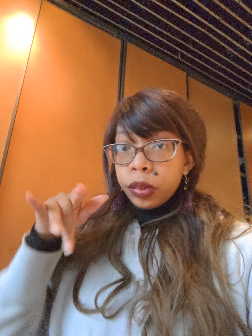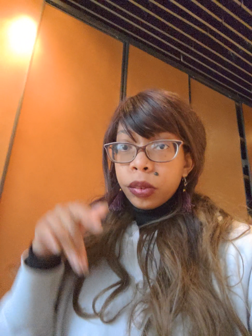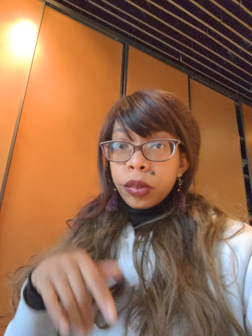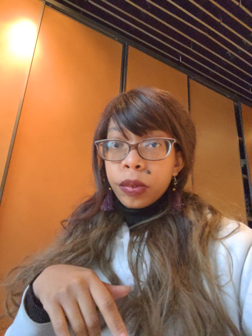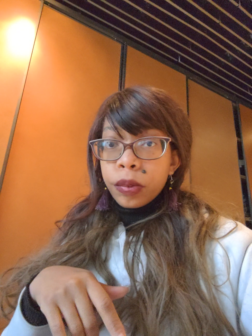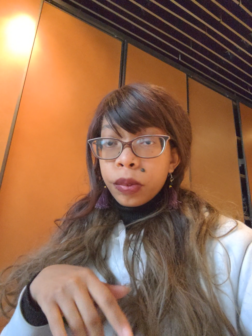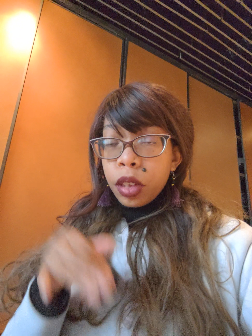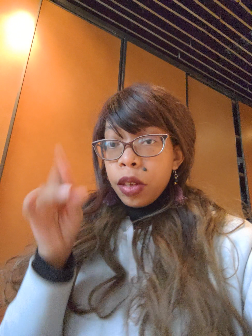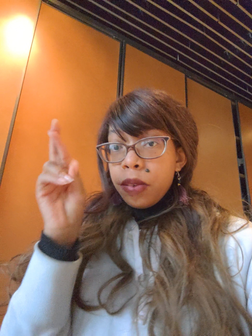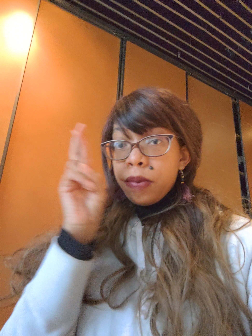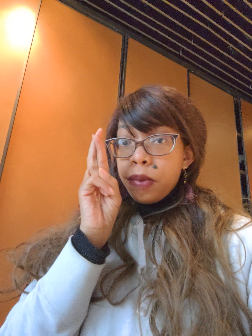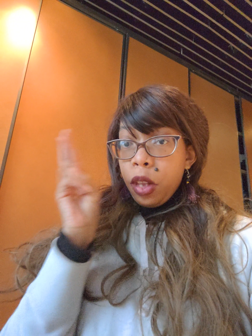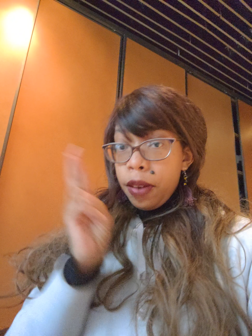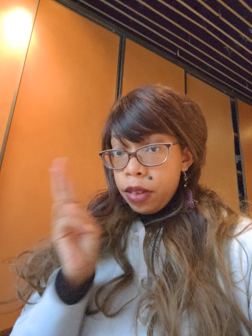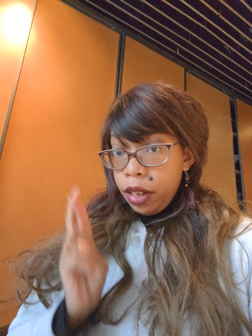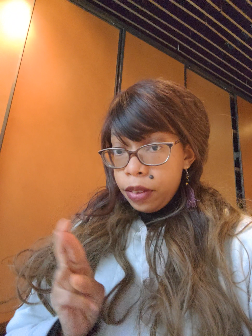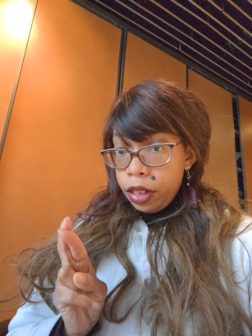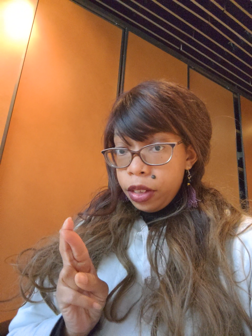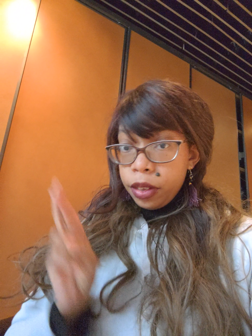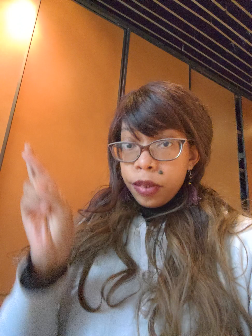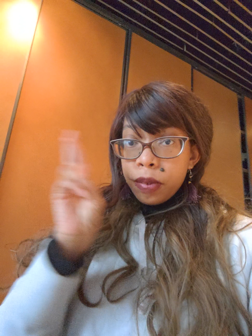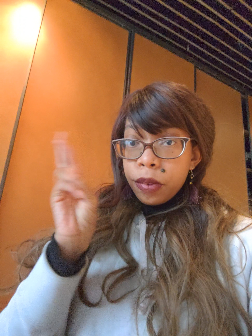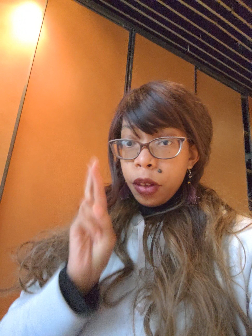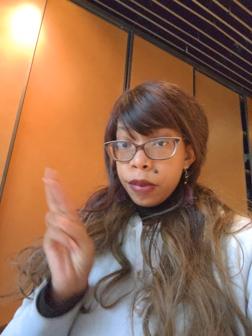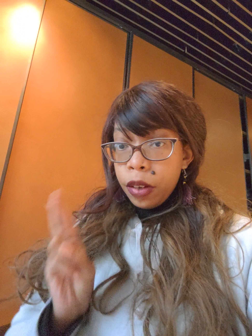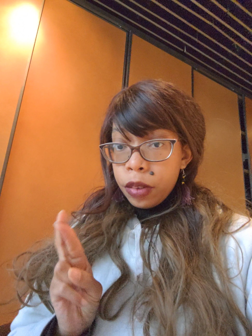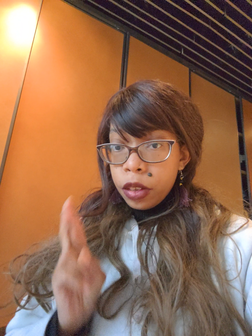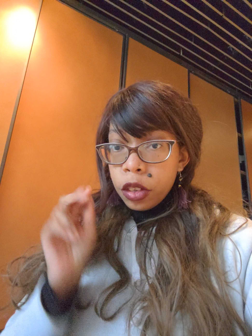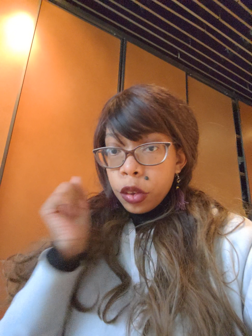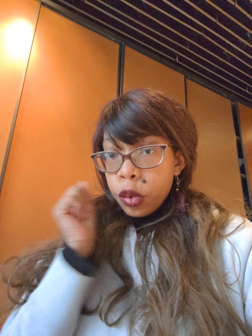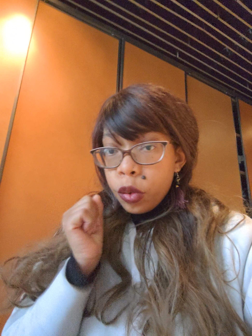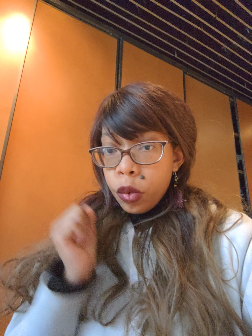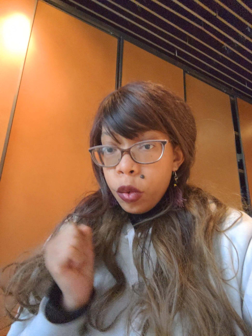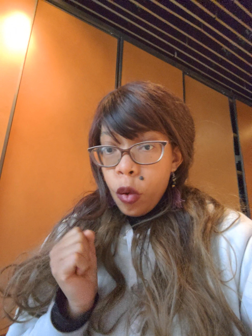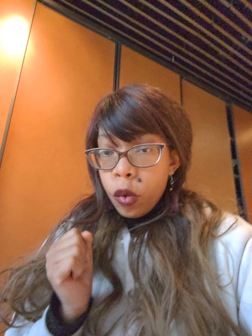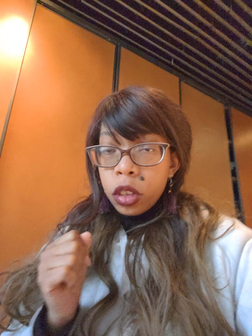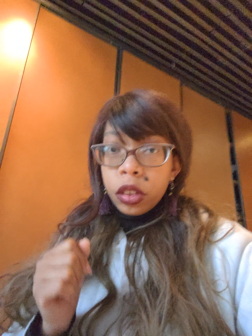refrigerator